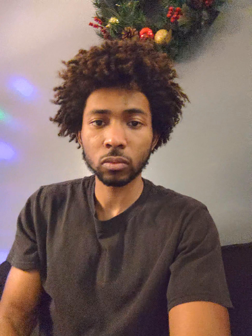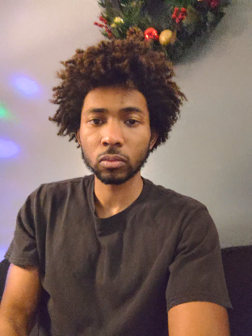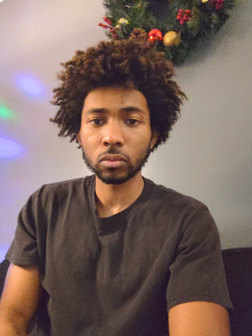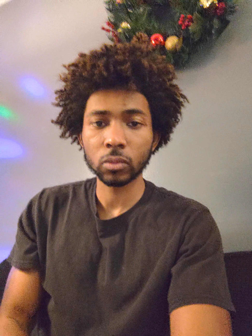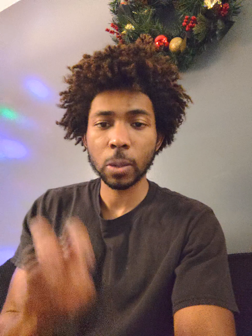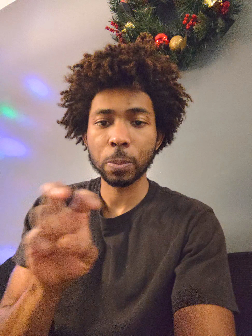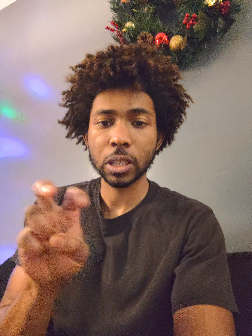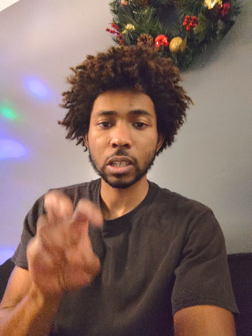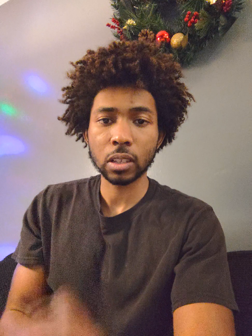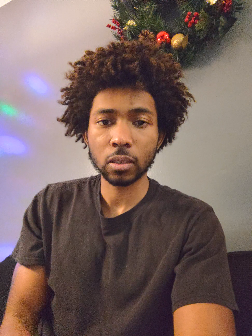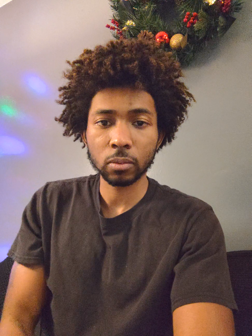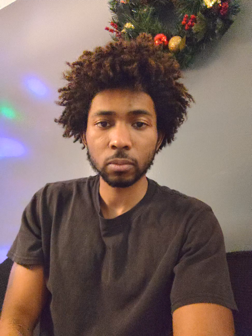pizza